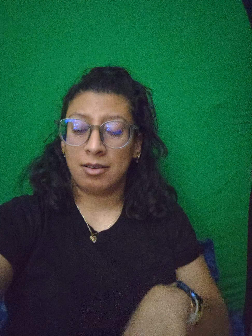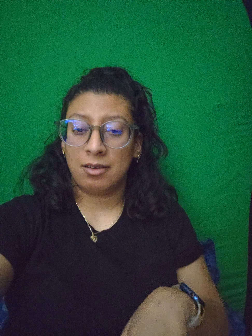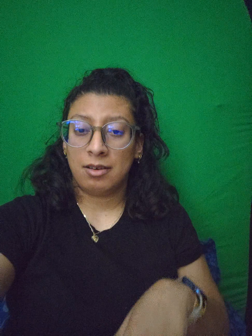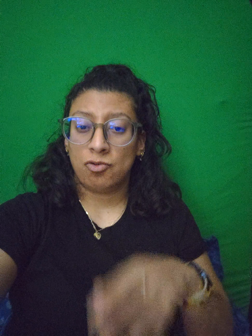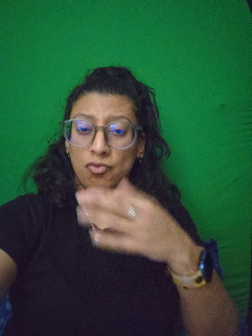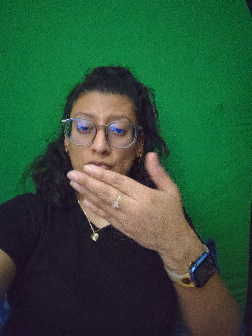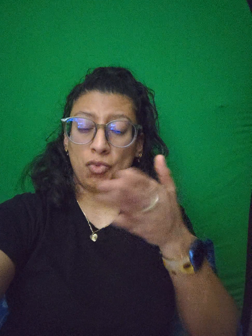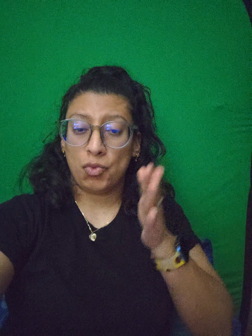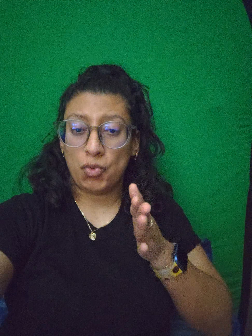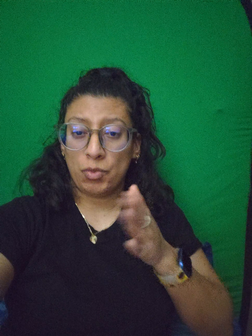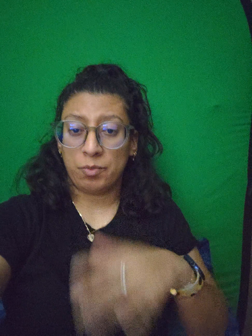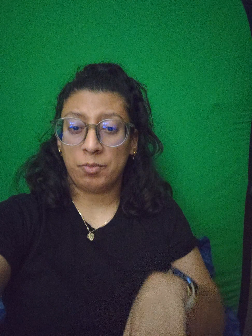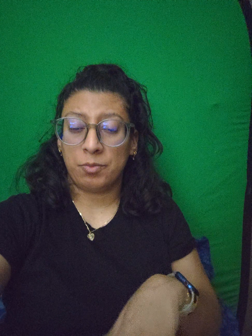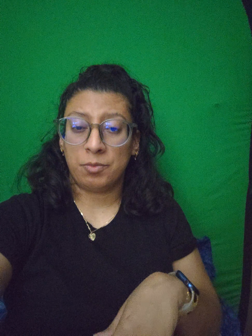room